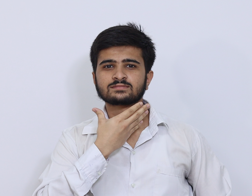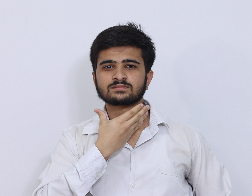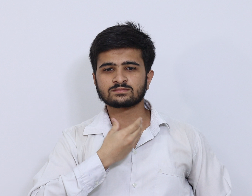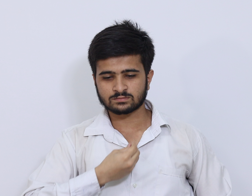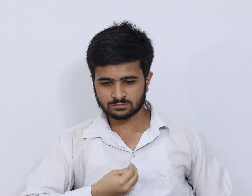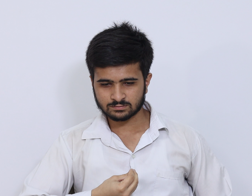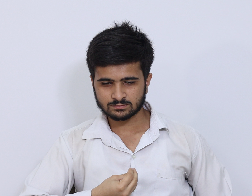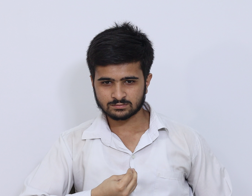sad